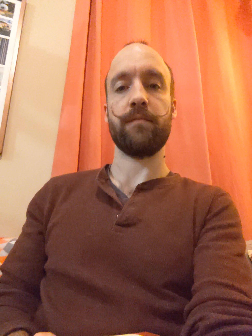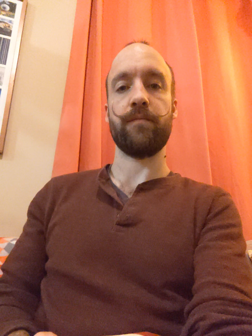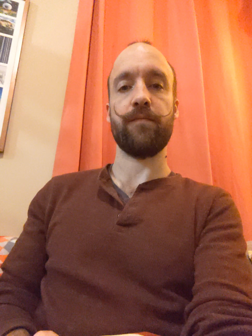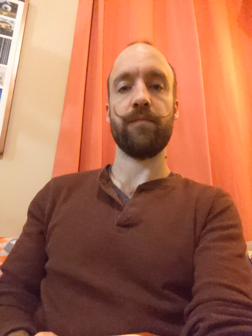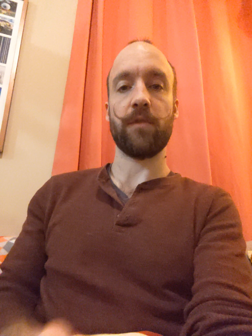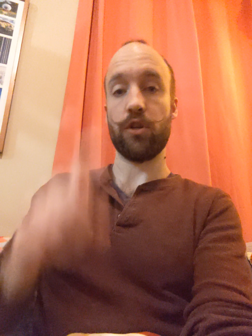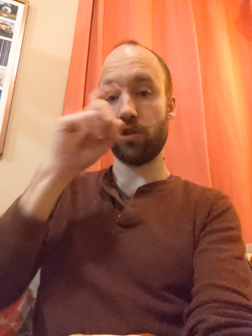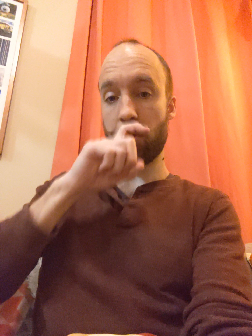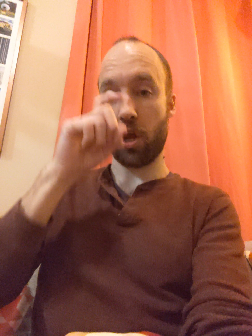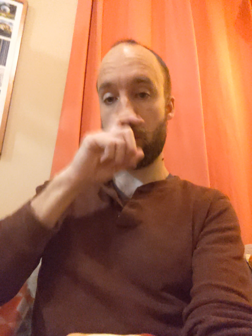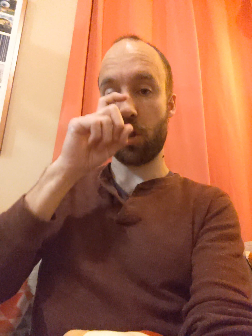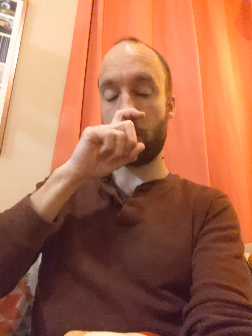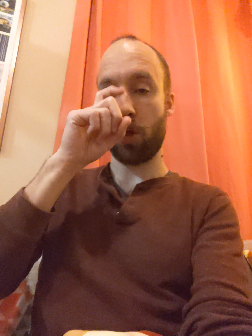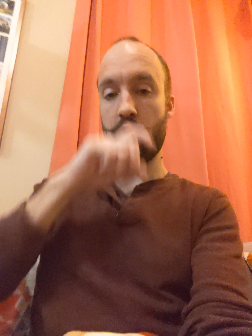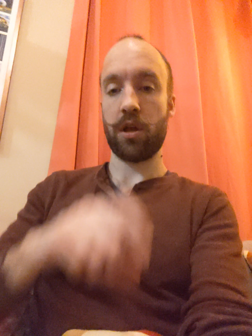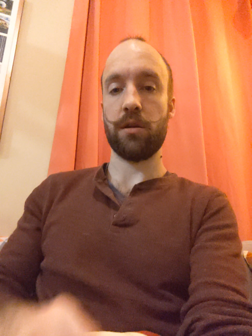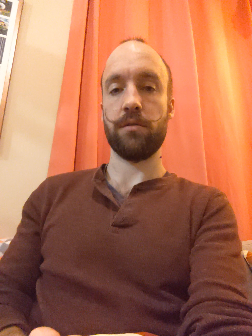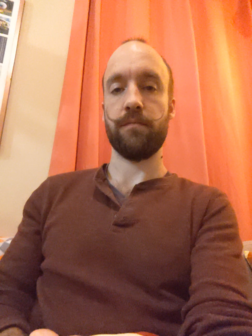doll